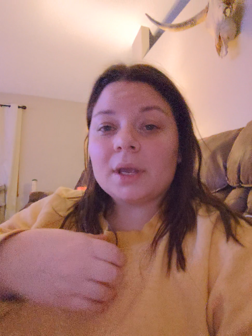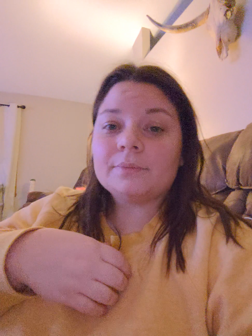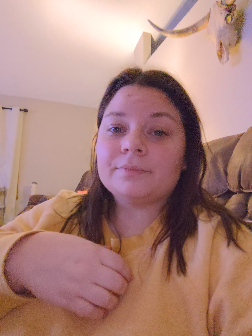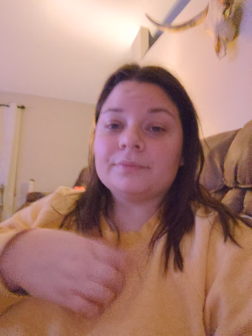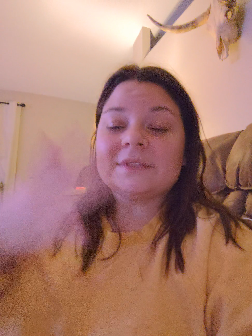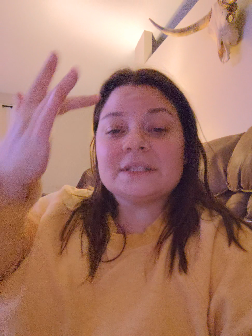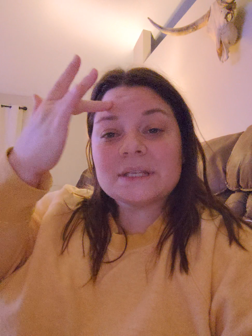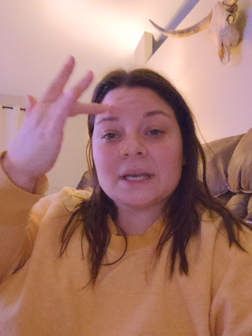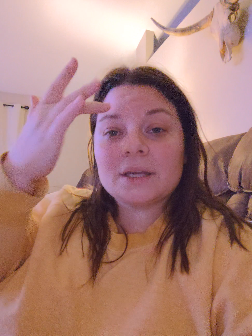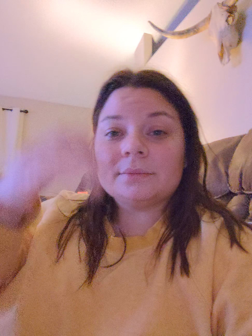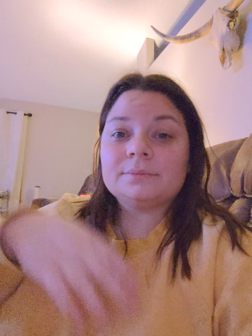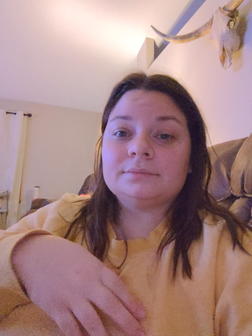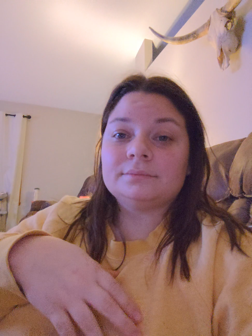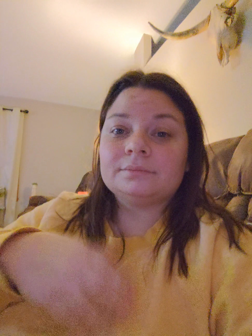sick